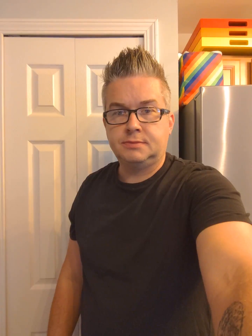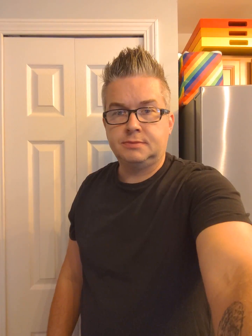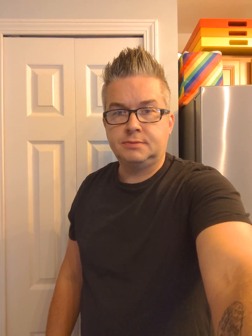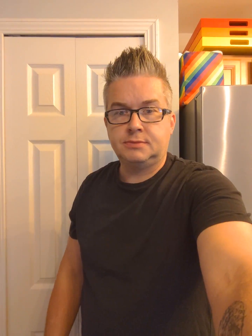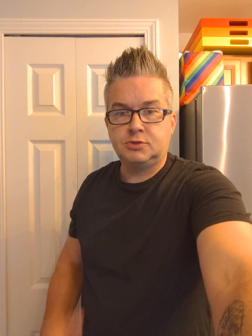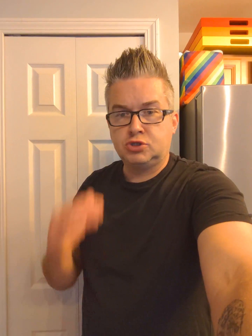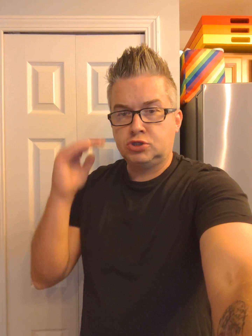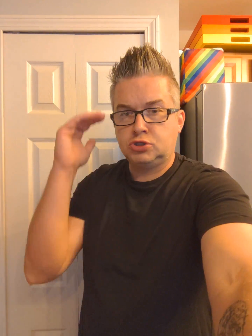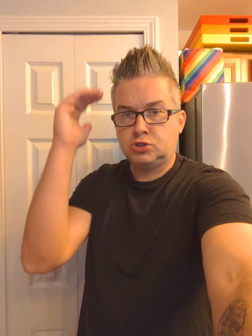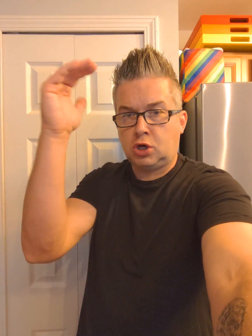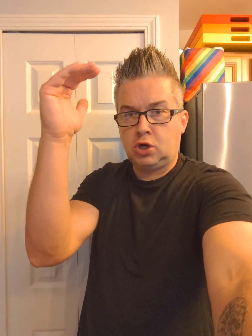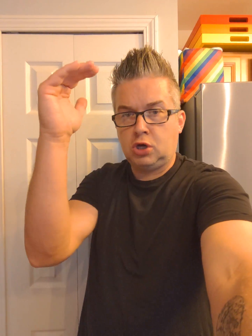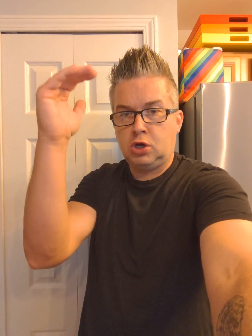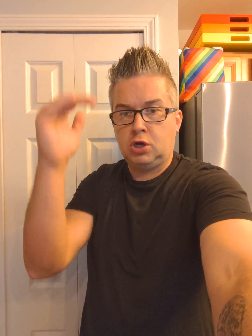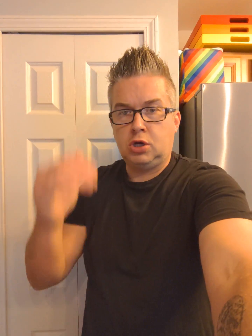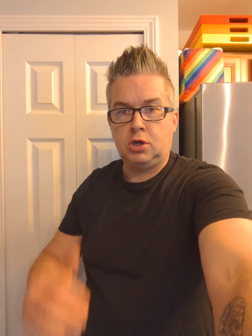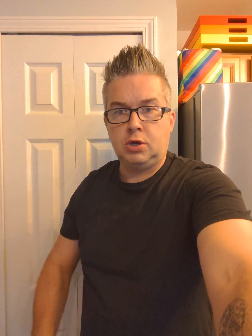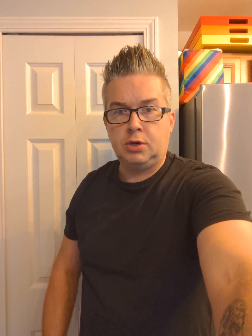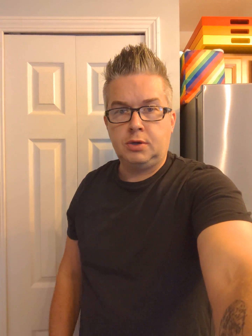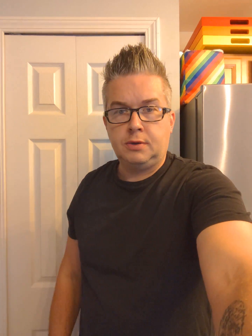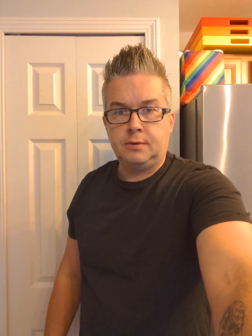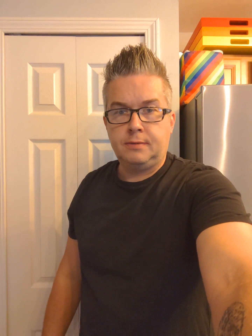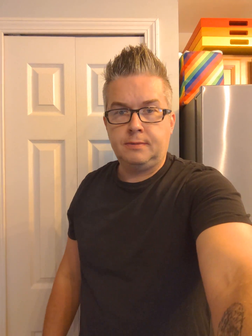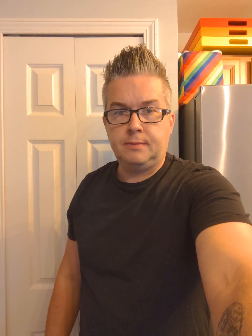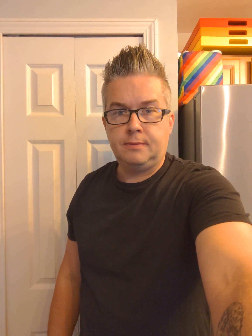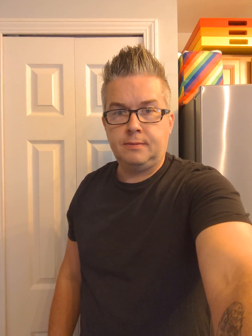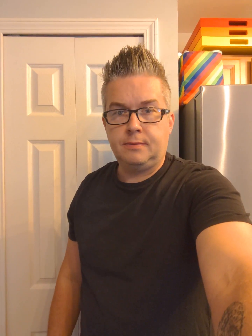big